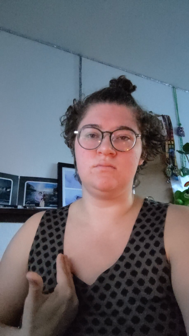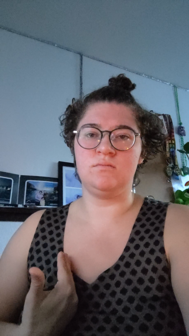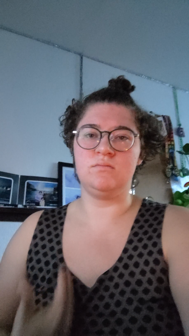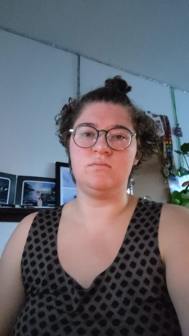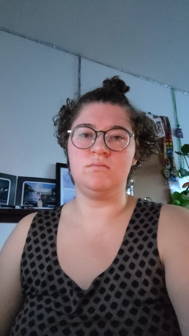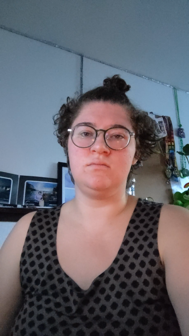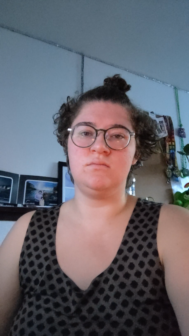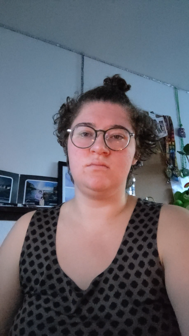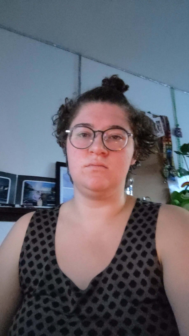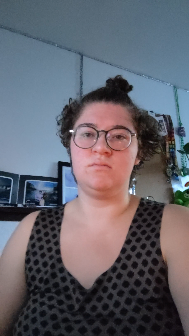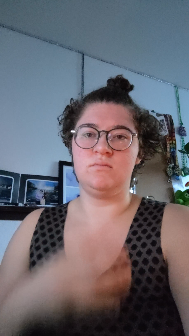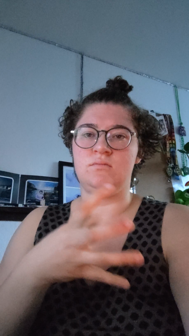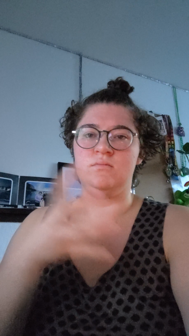much